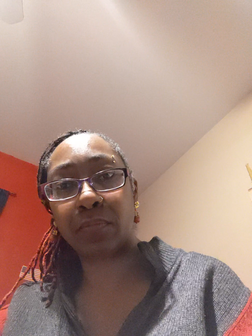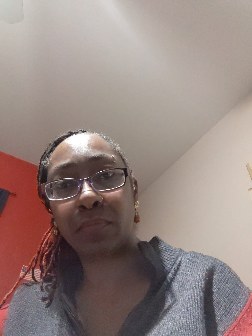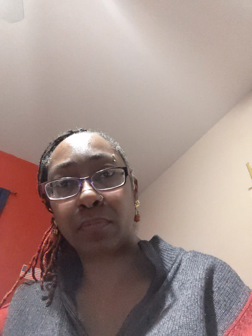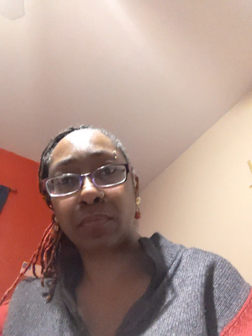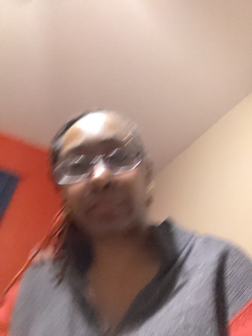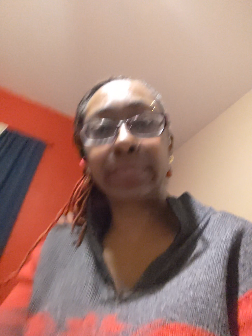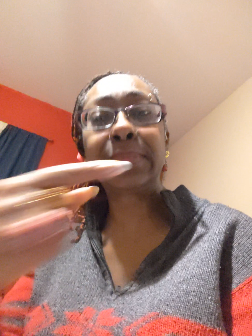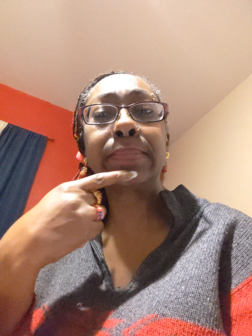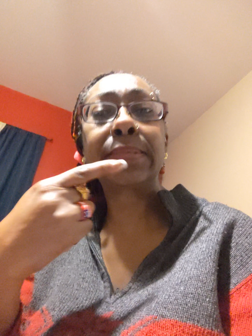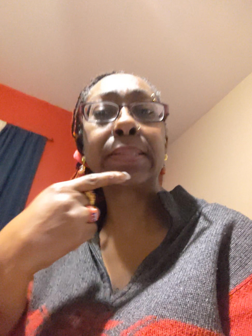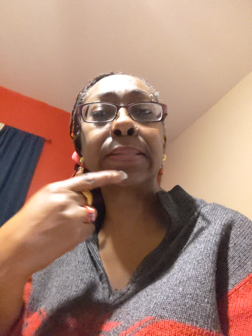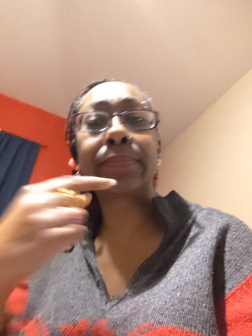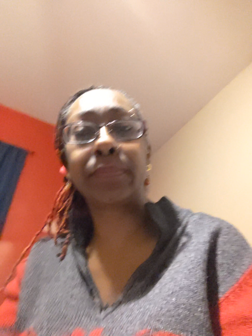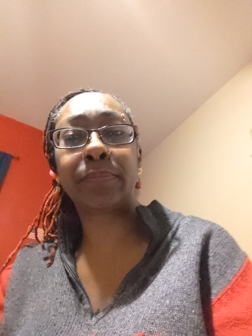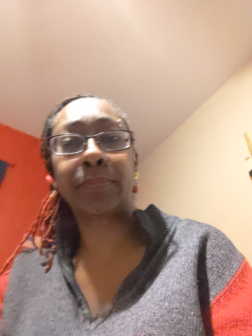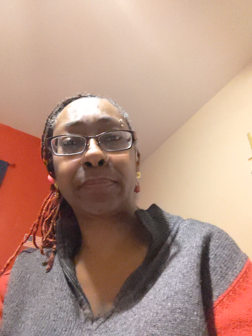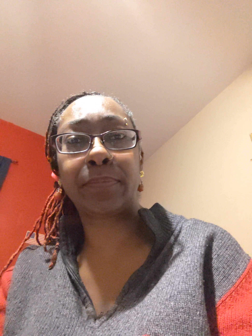say